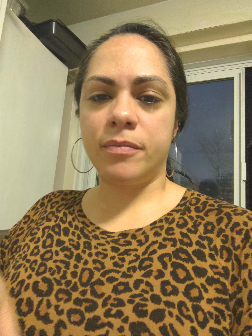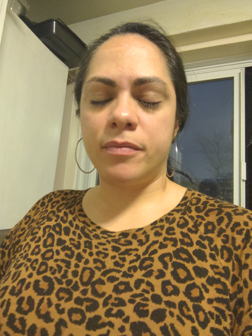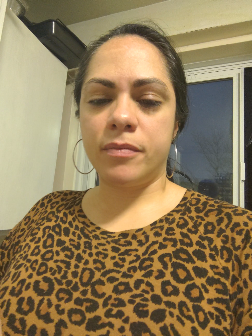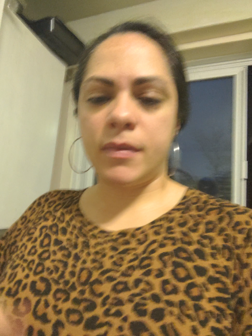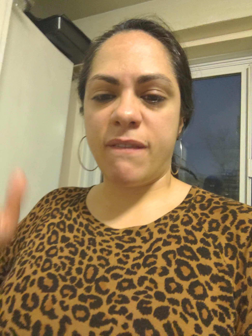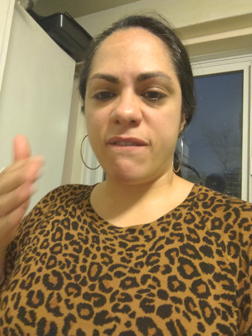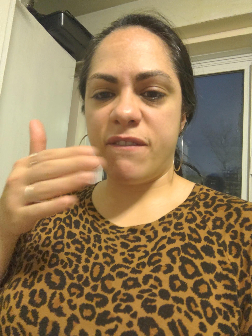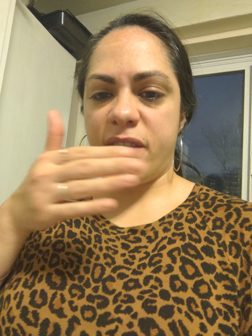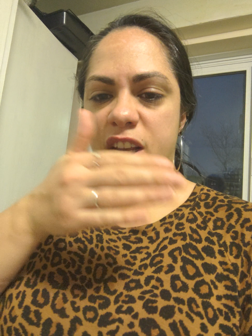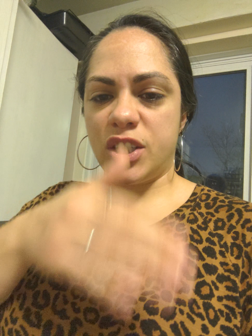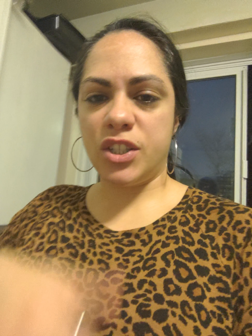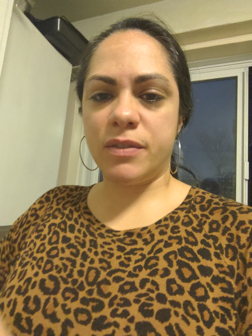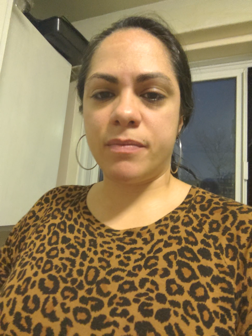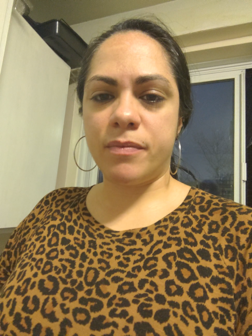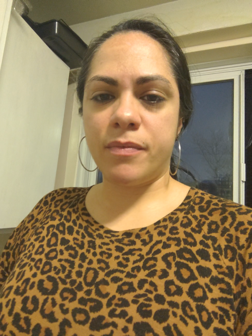fish